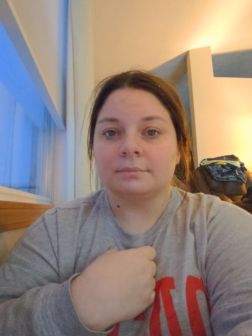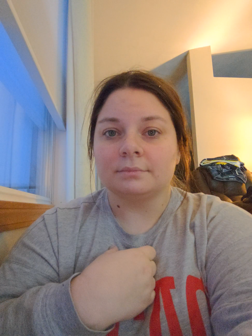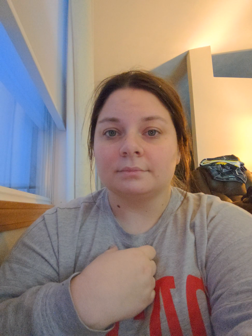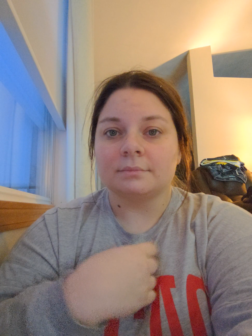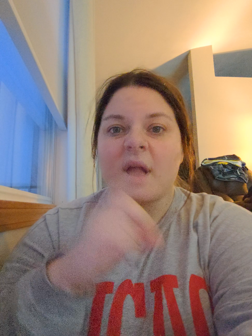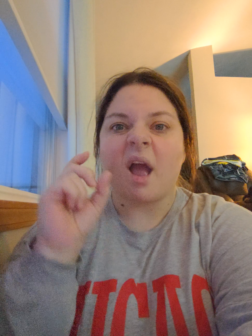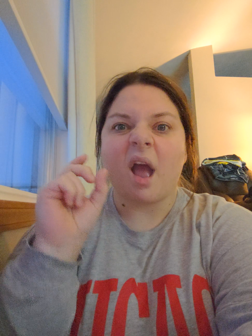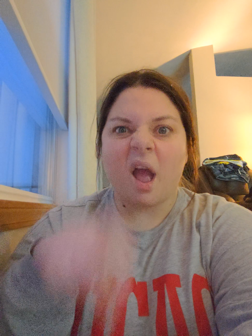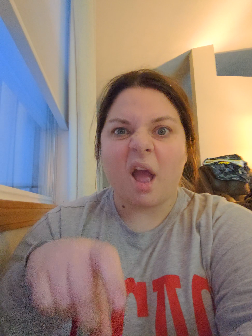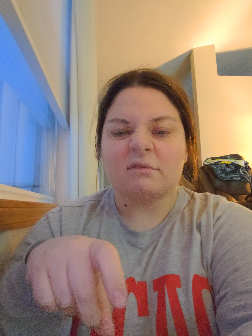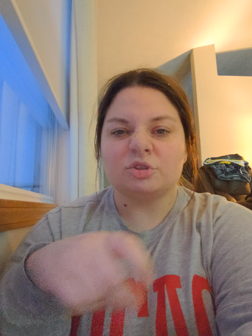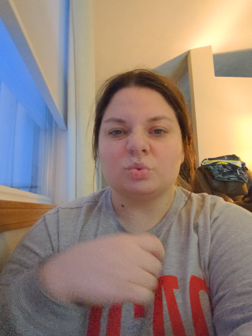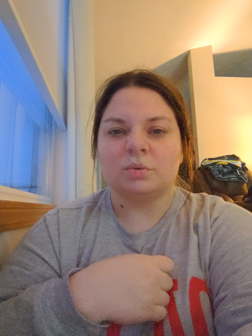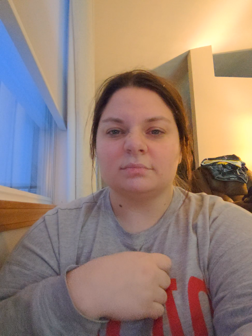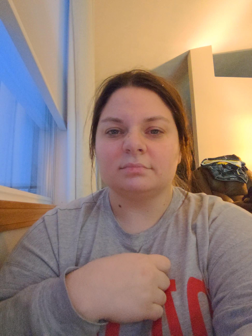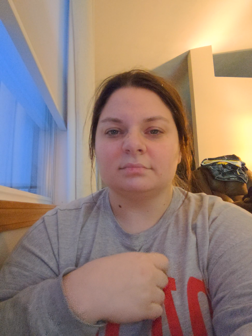have to